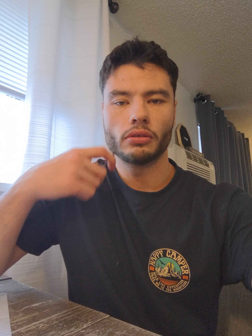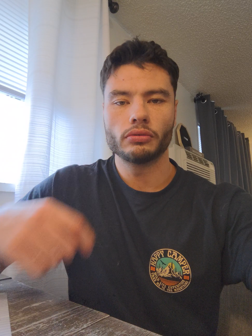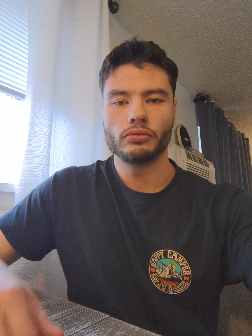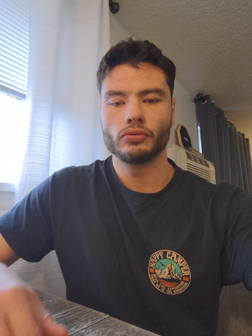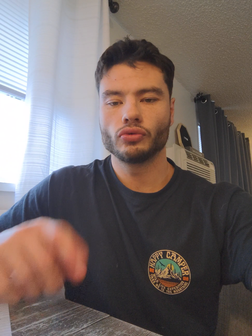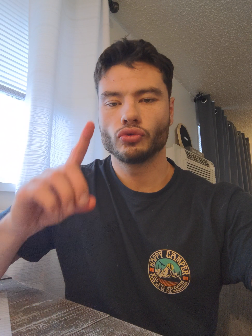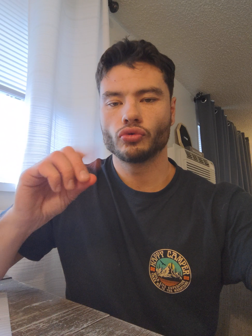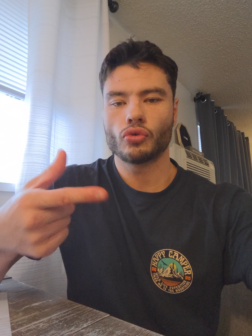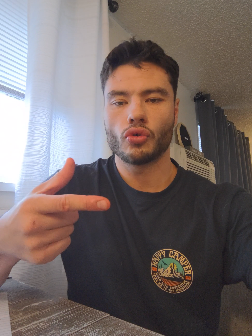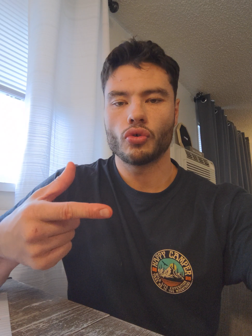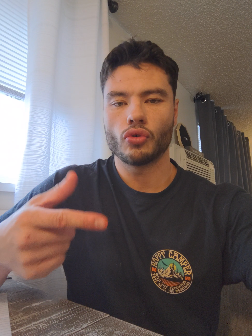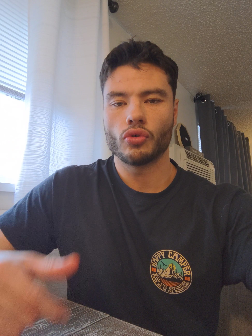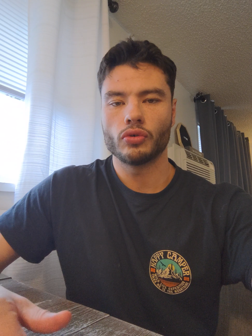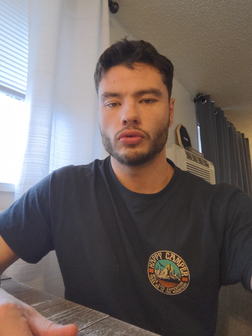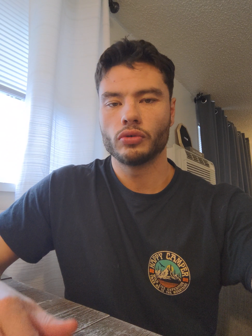dog